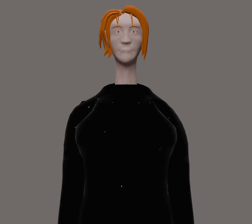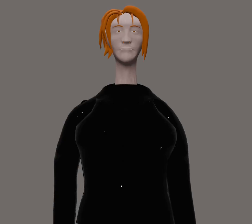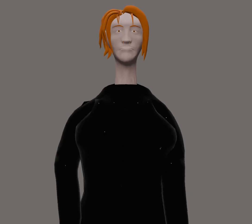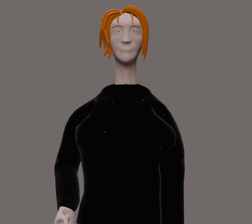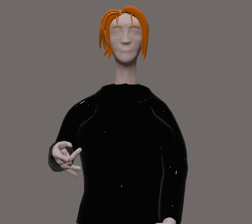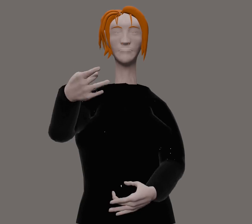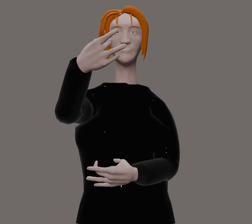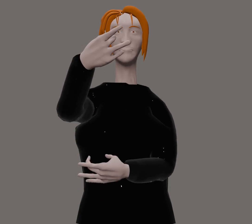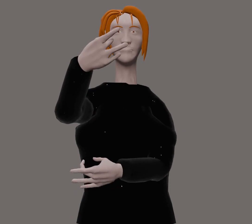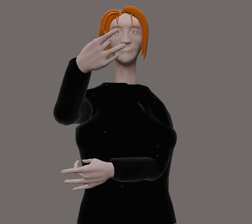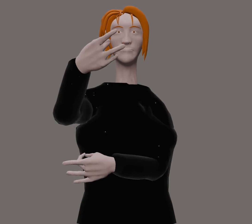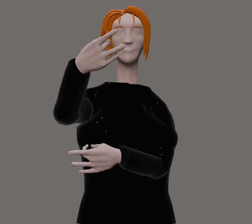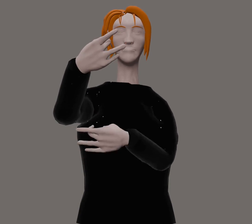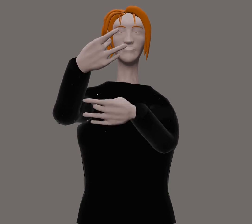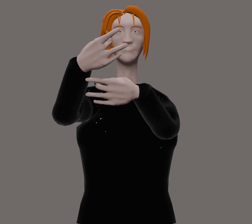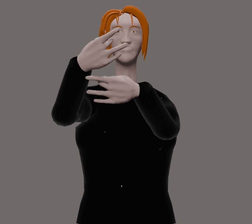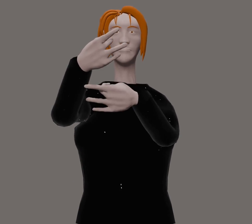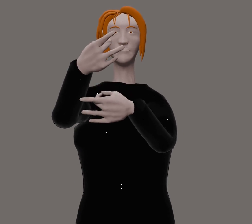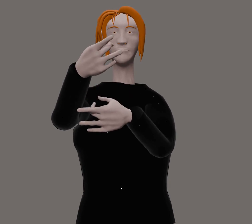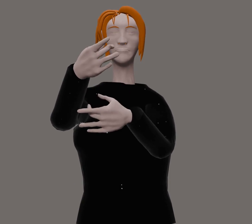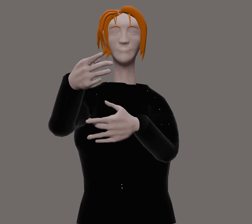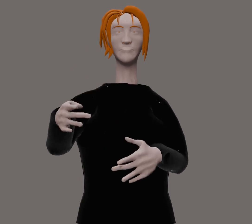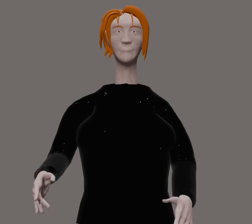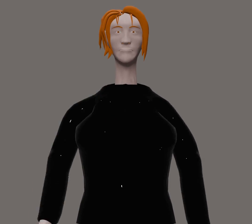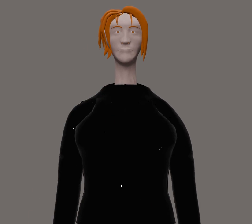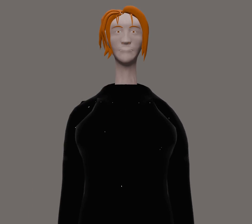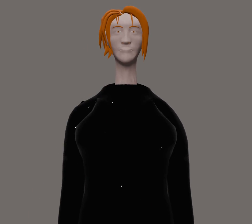Binder